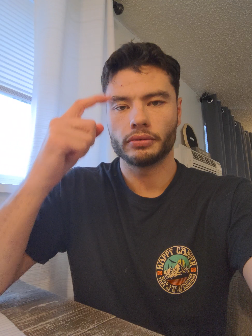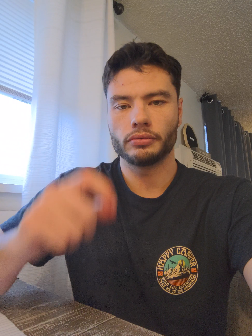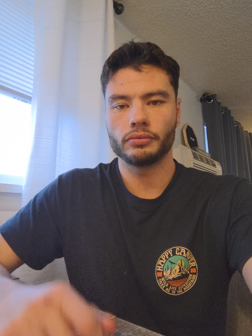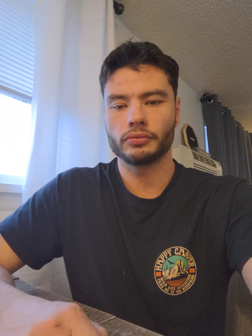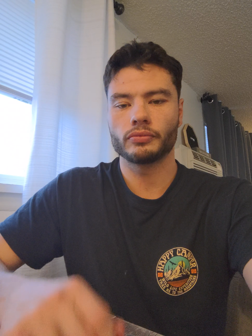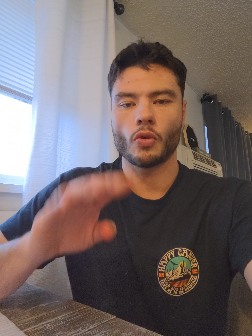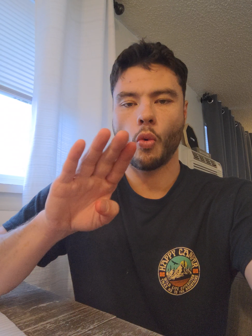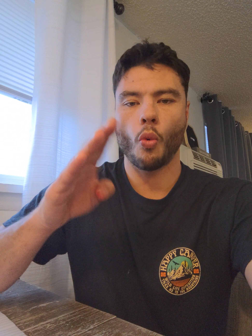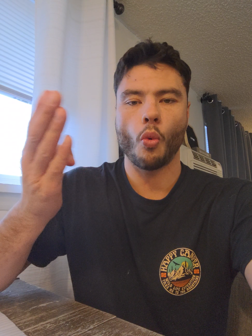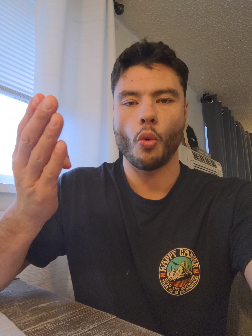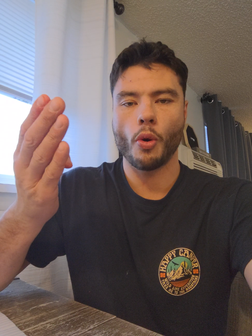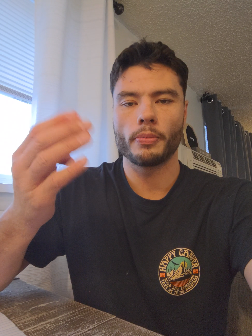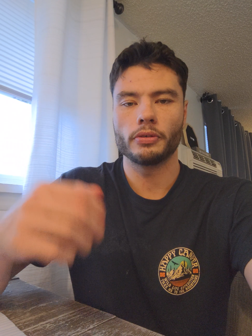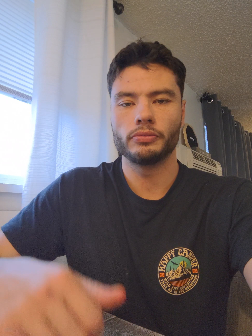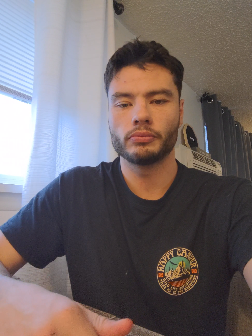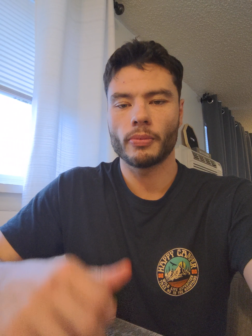open